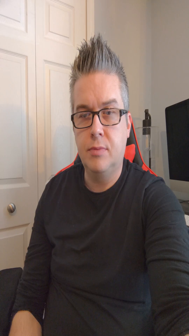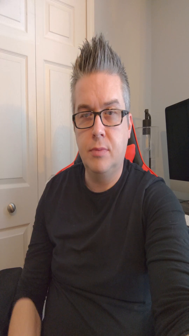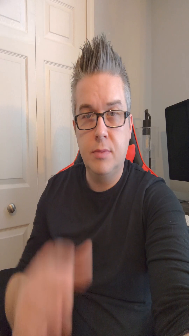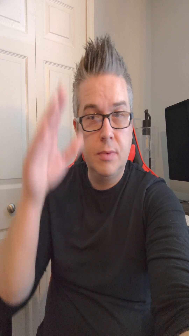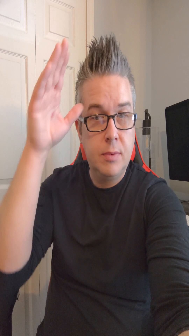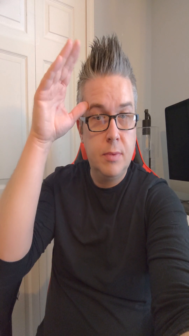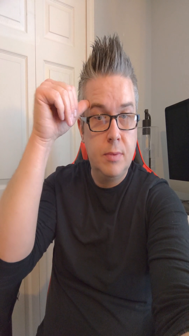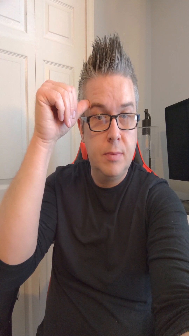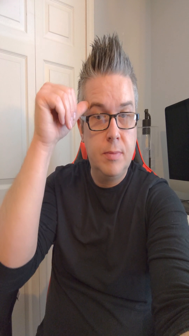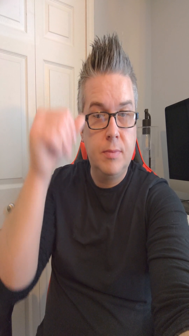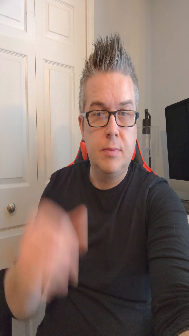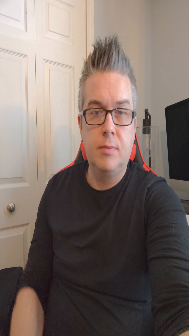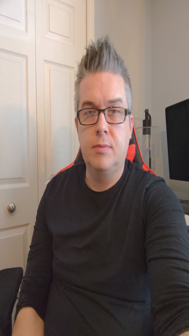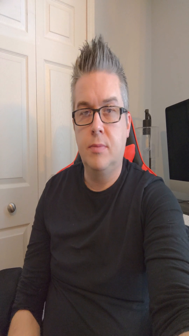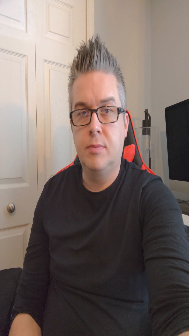donkey